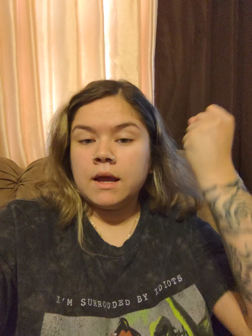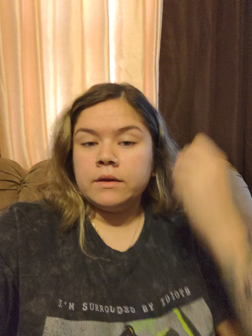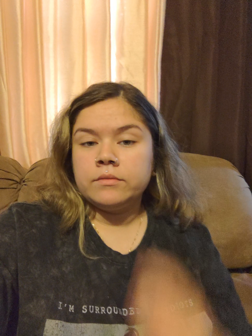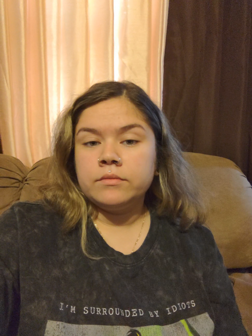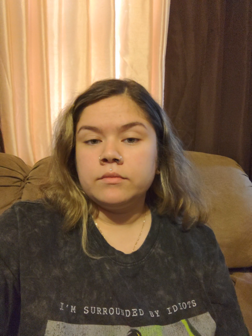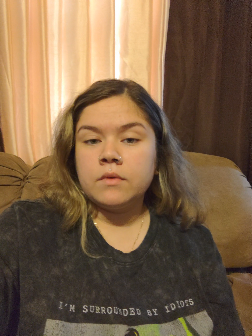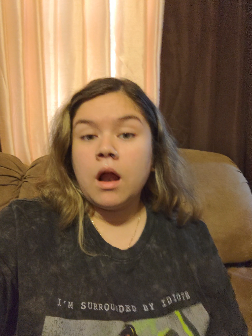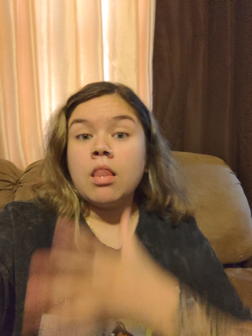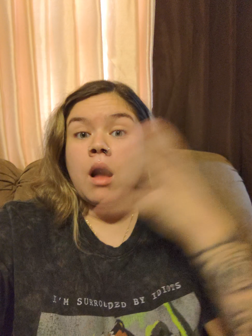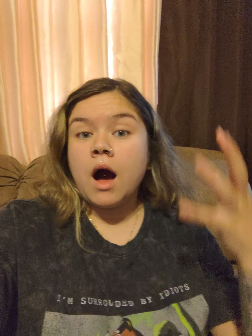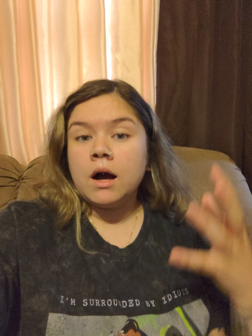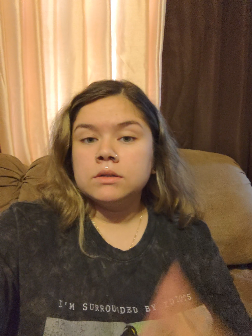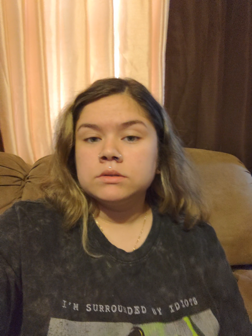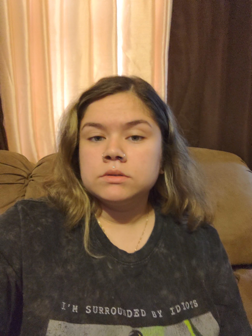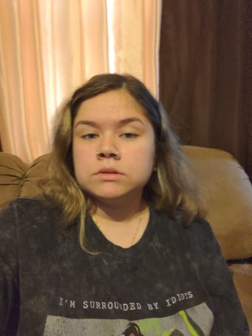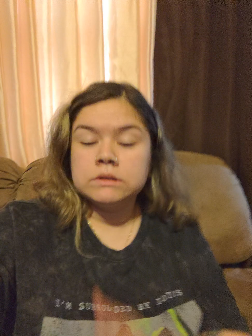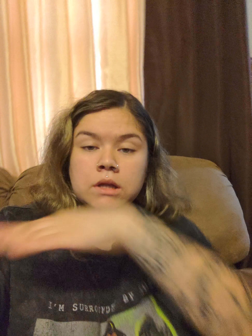a lot